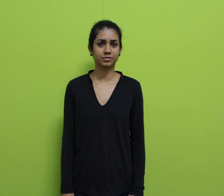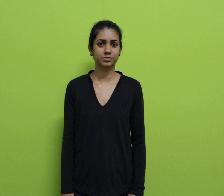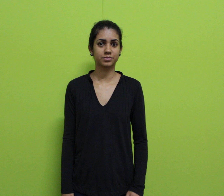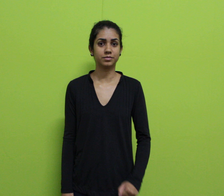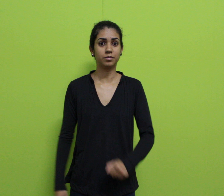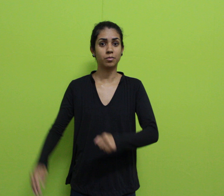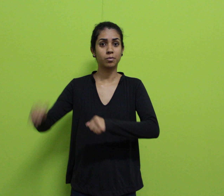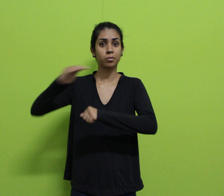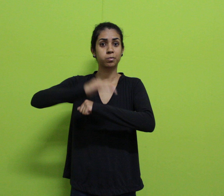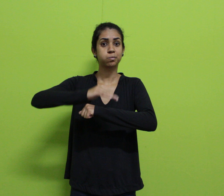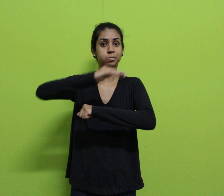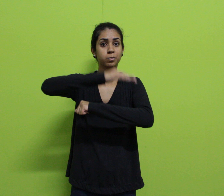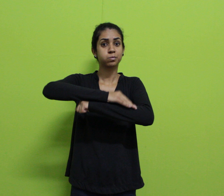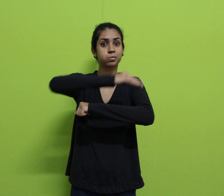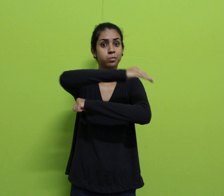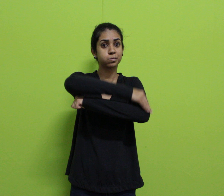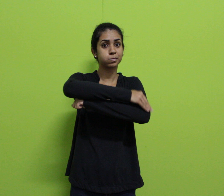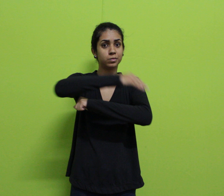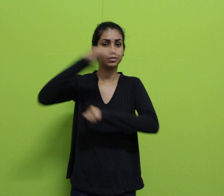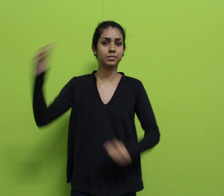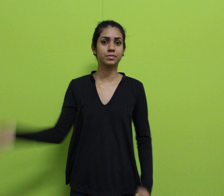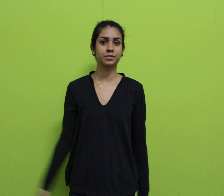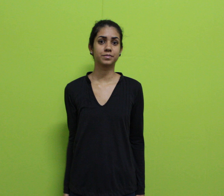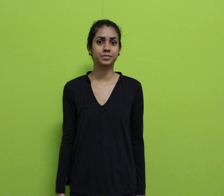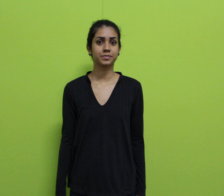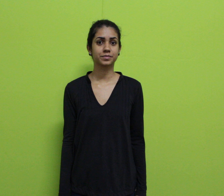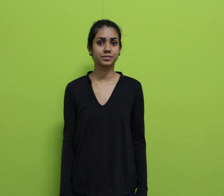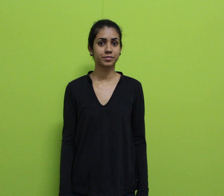sapo